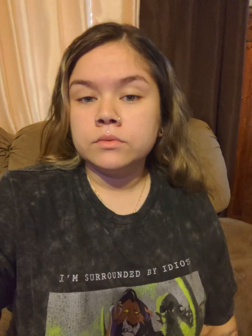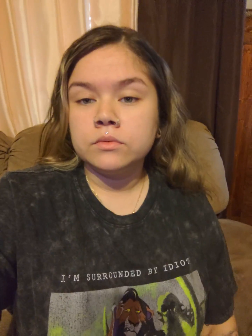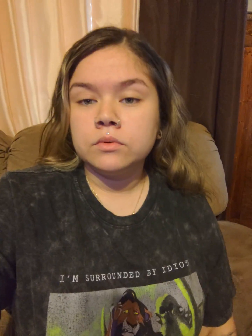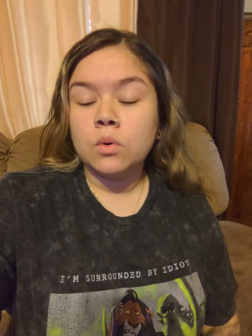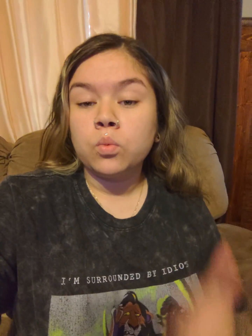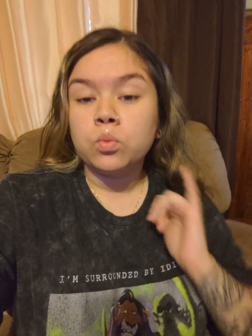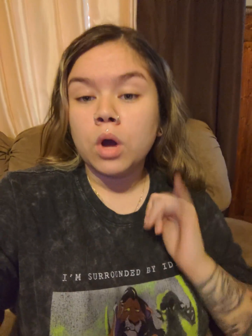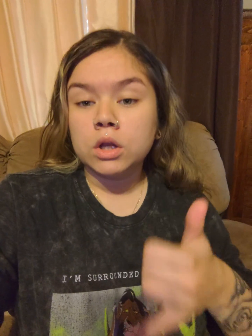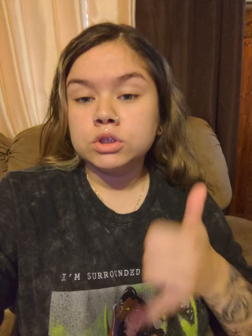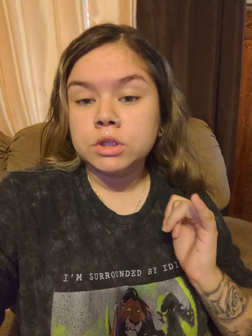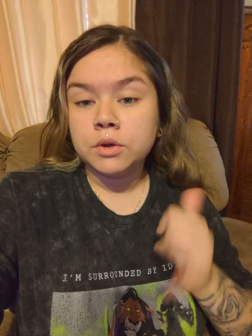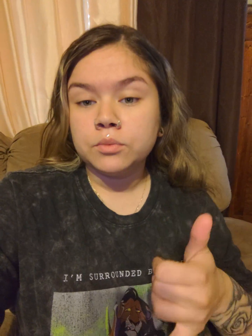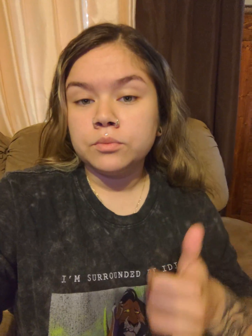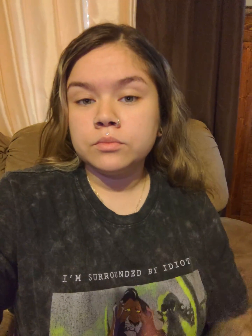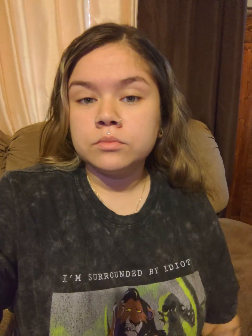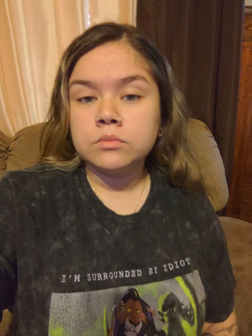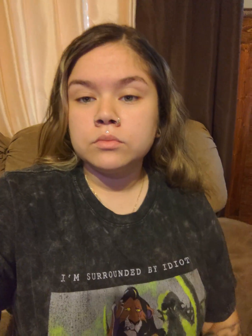rocking chair